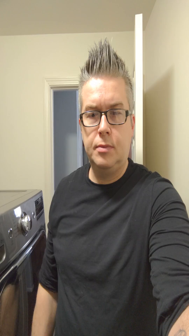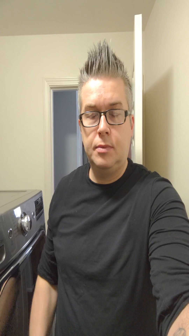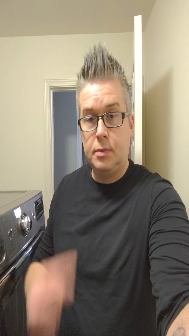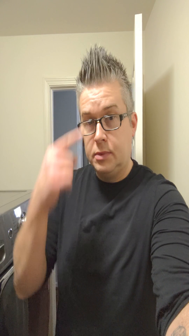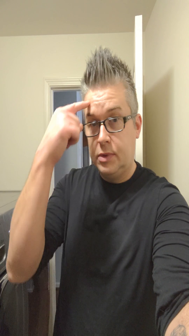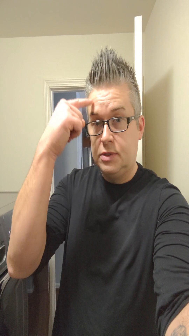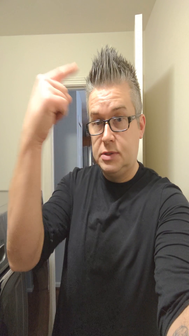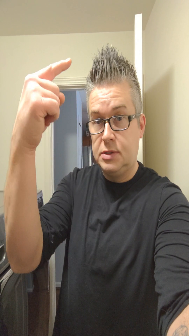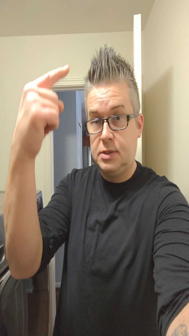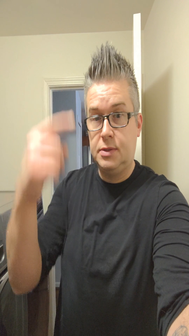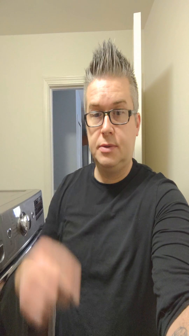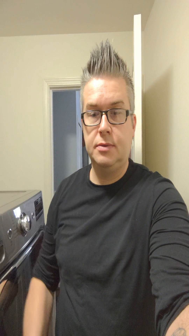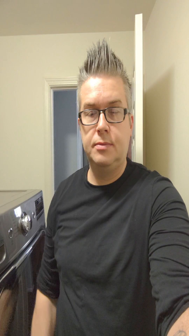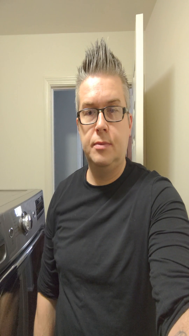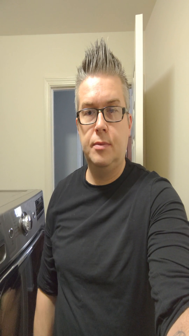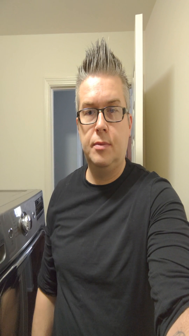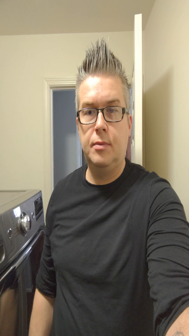penny